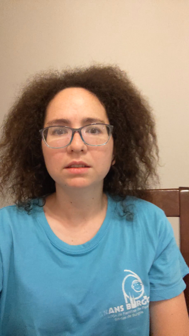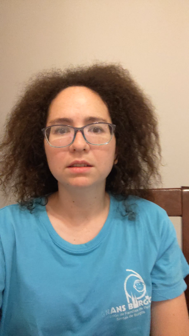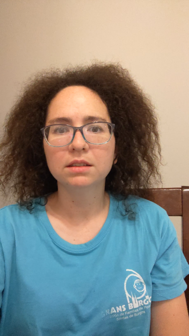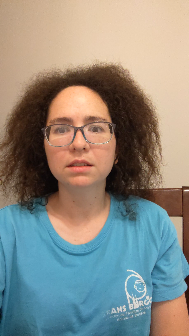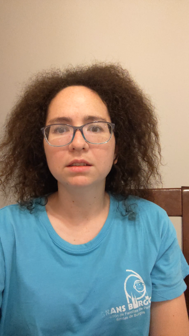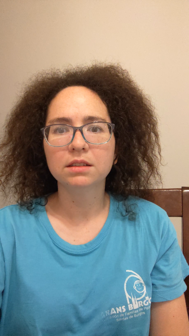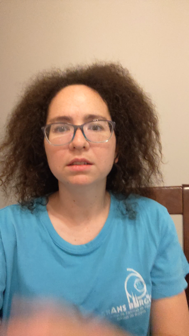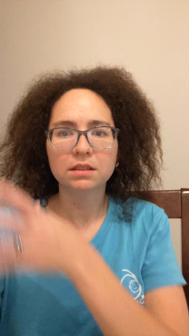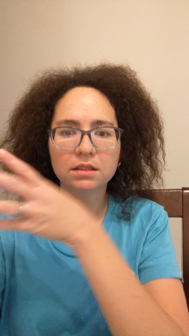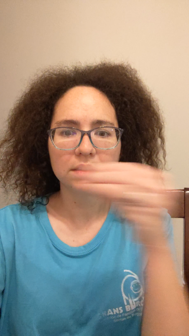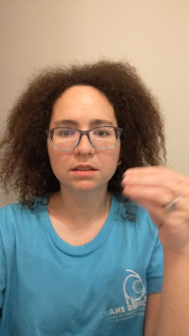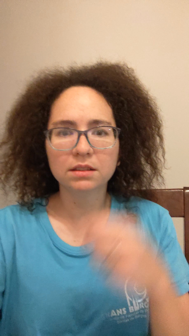and